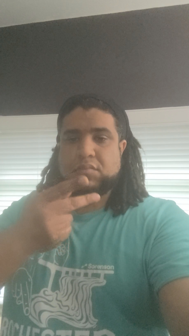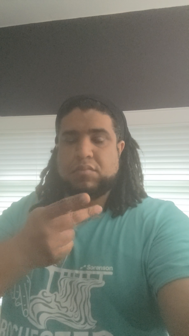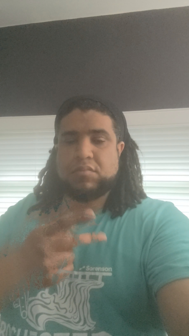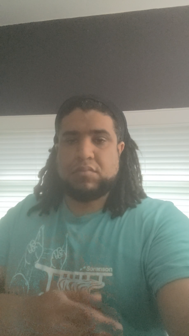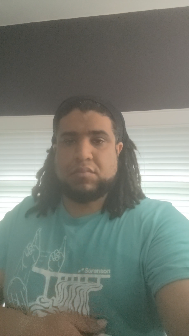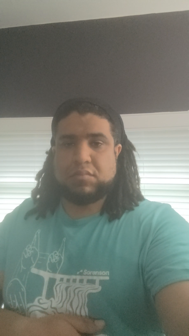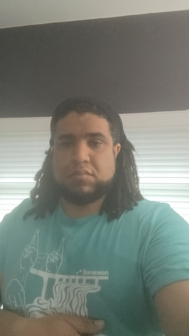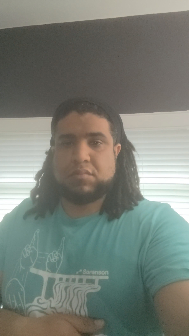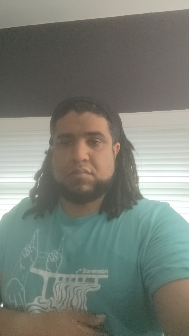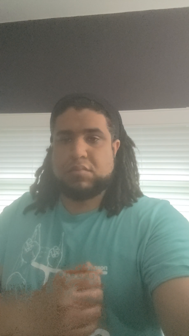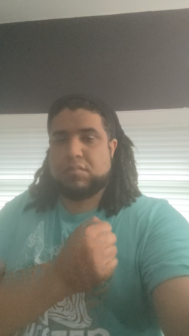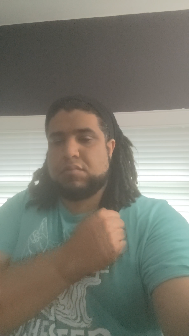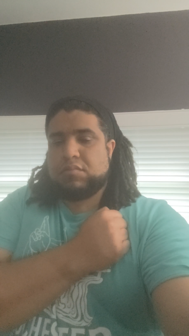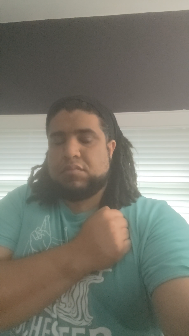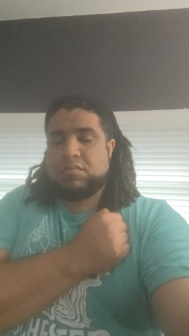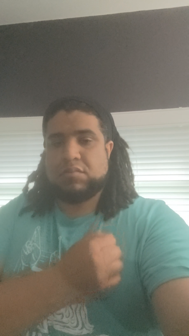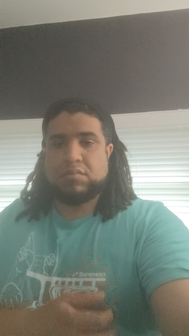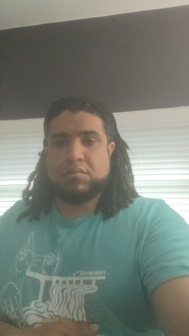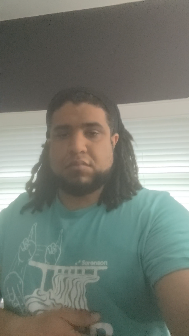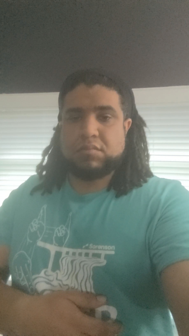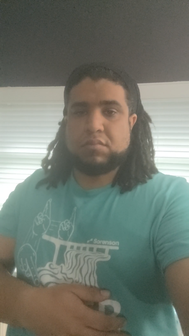love